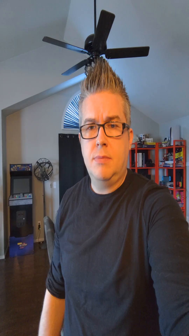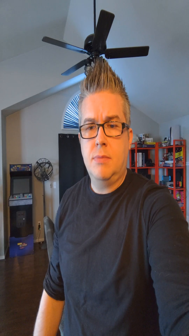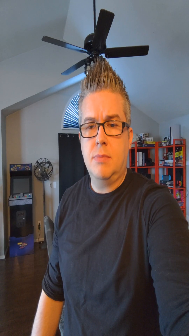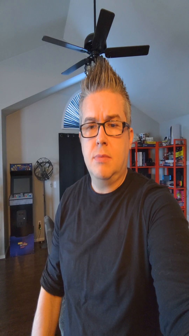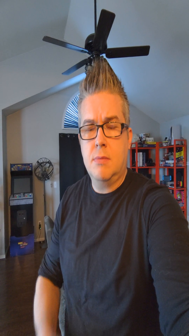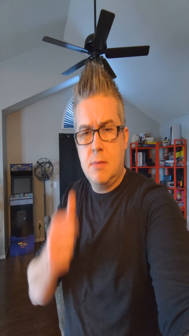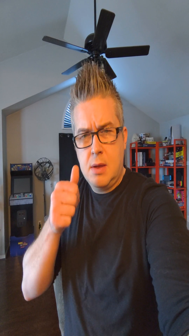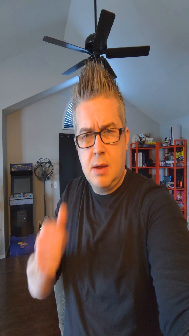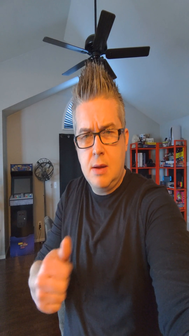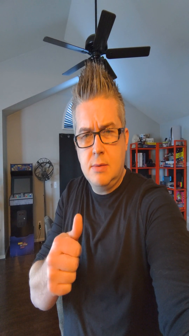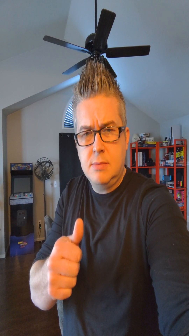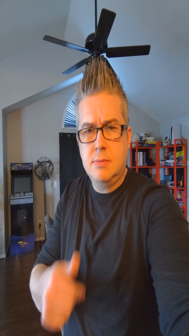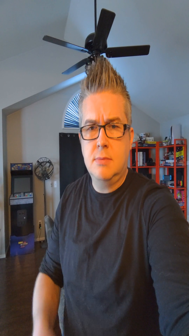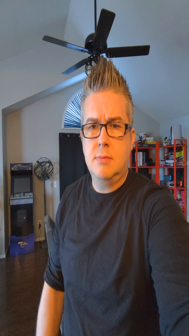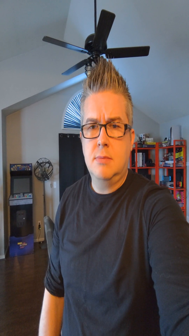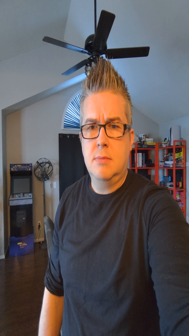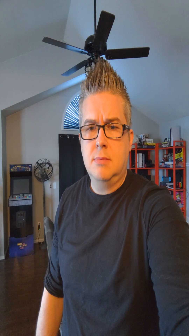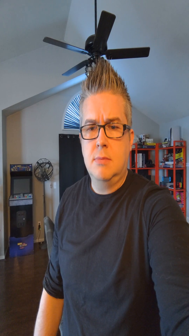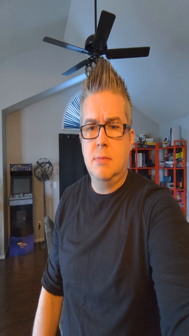hide